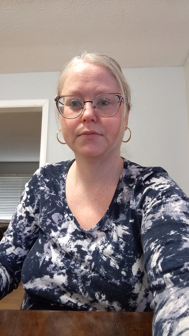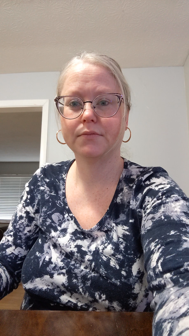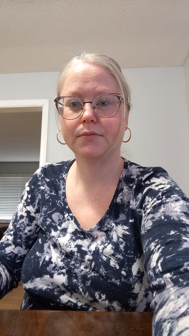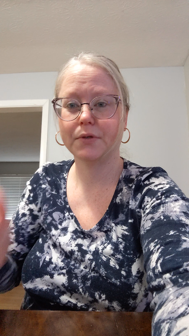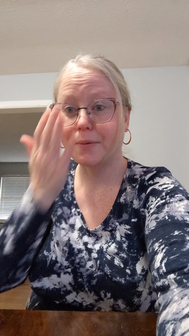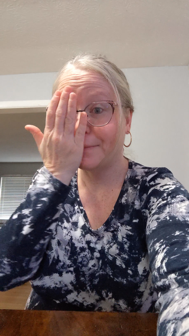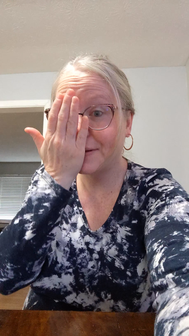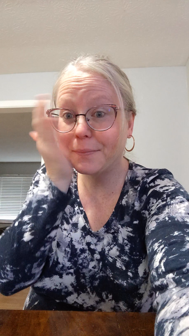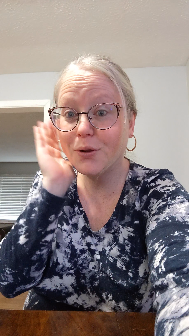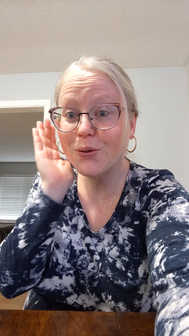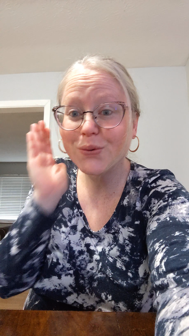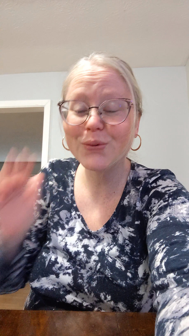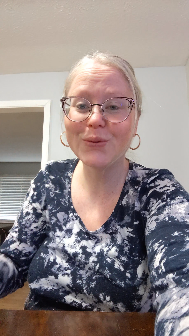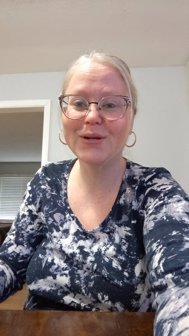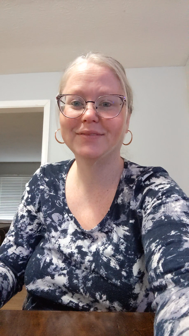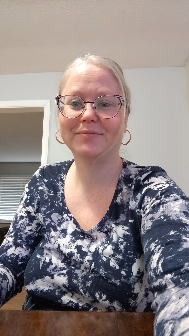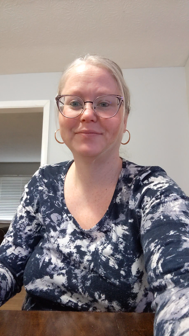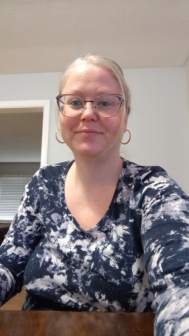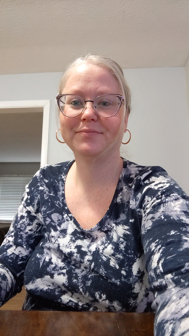peekaboo